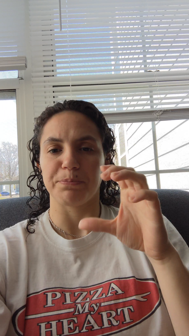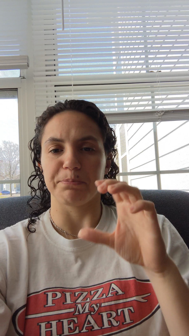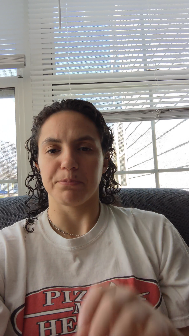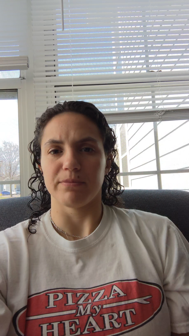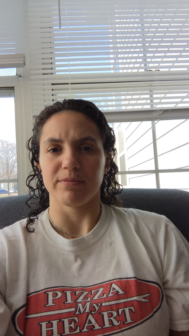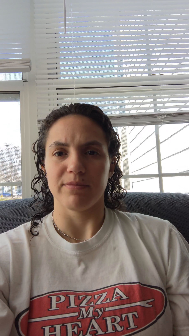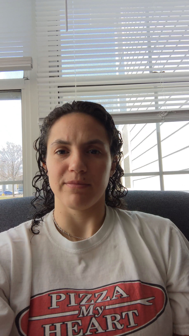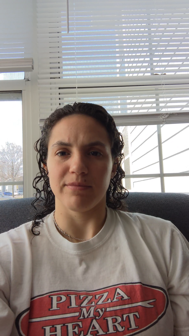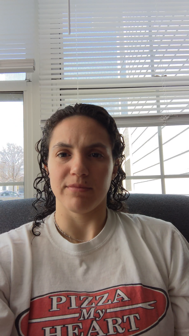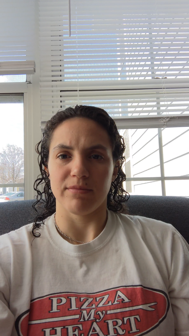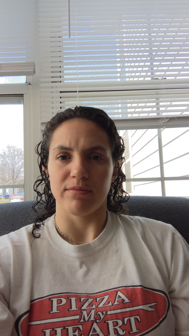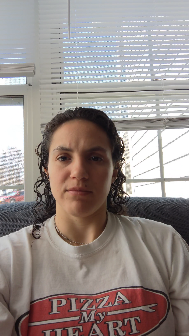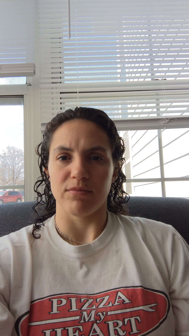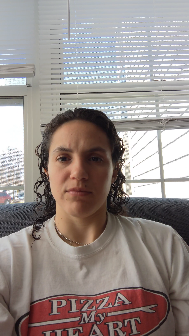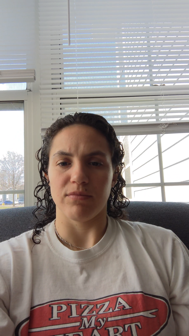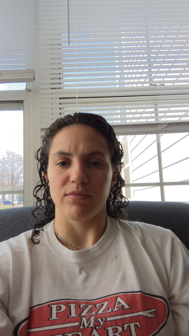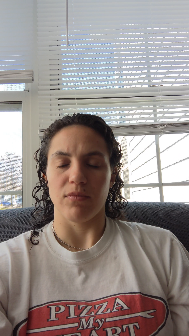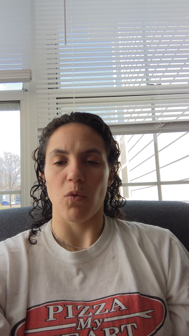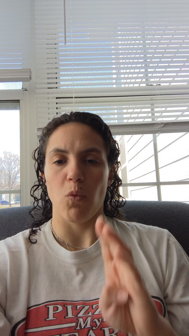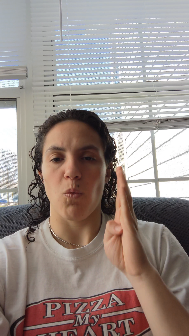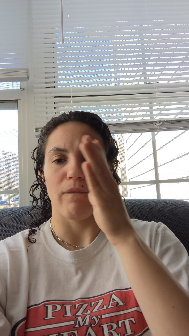over